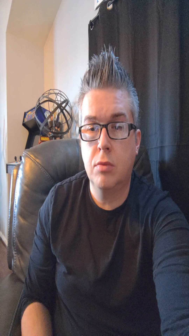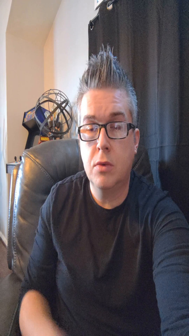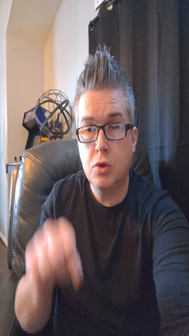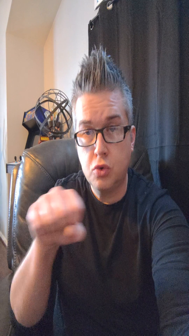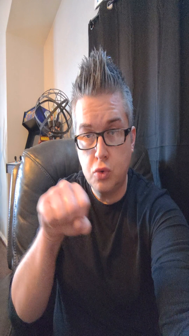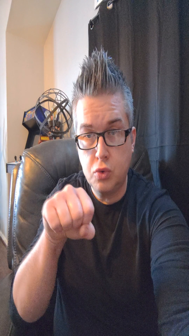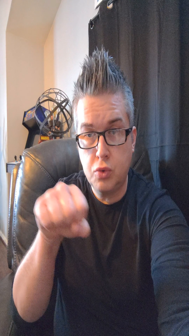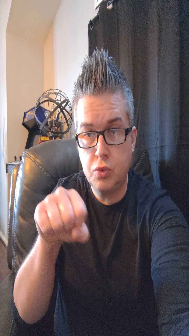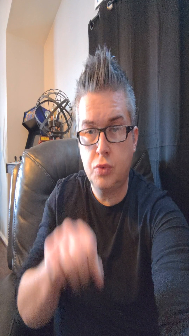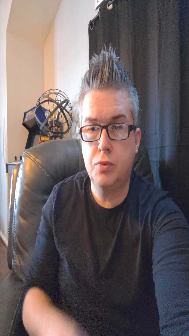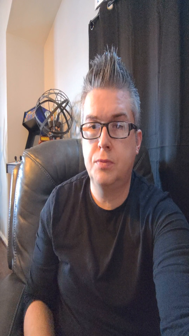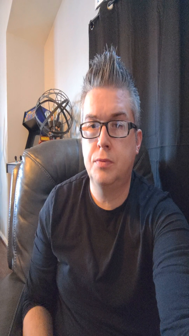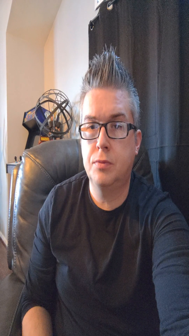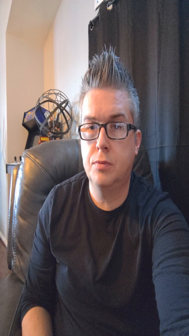shoe